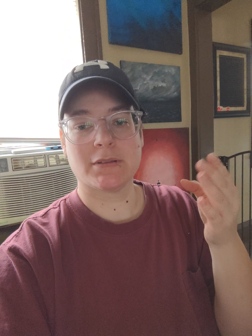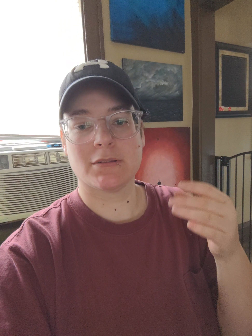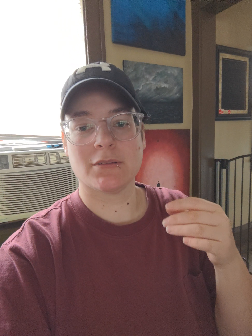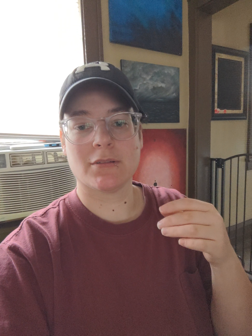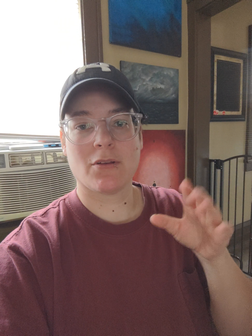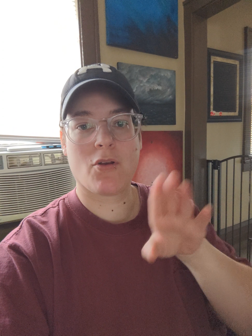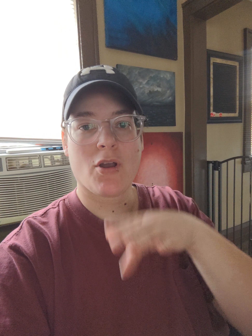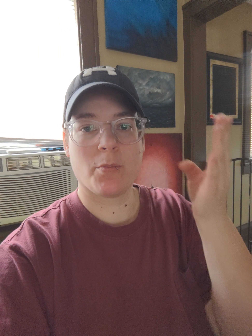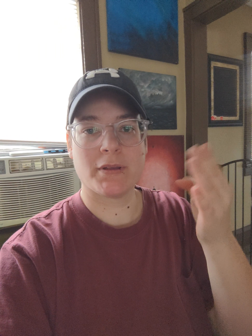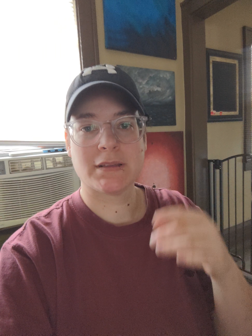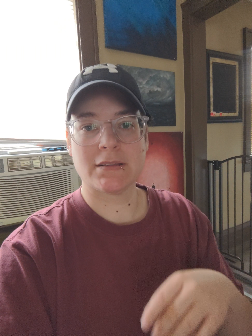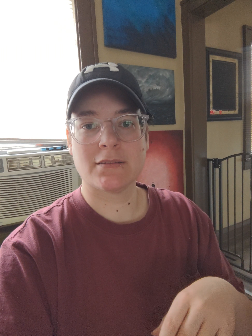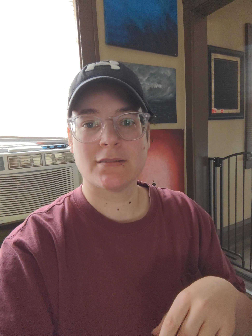open